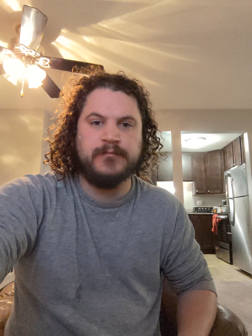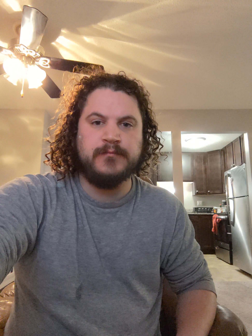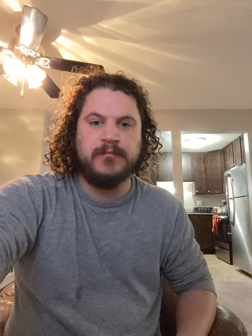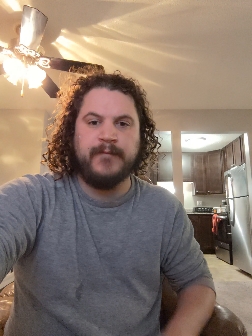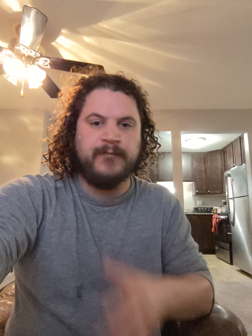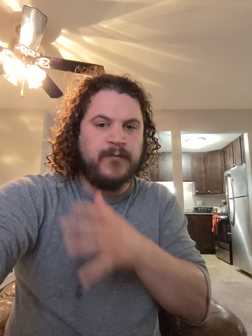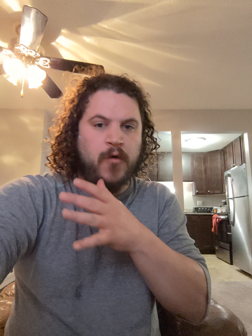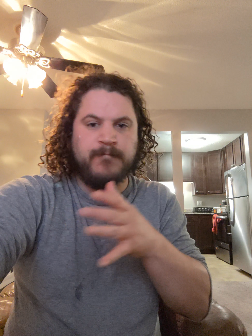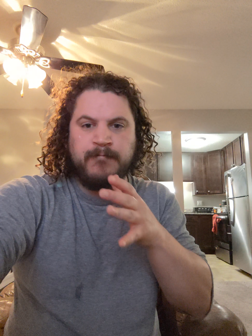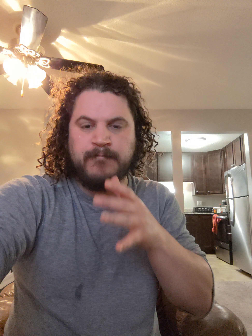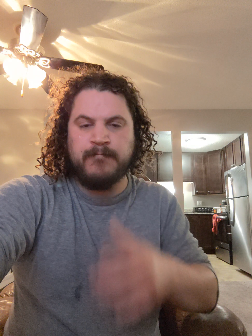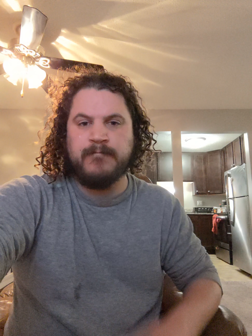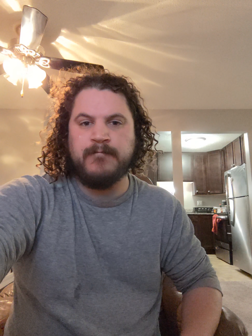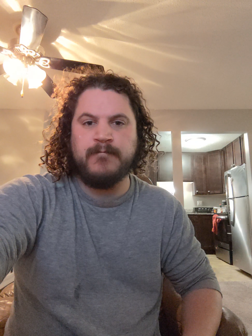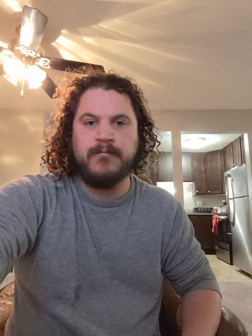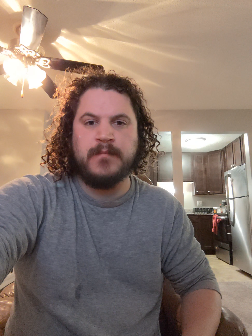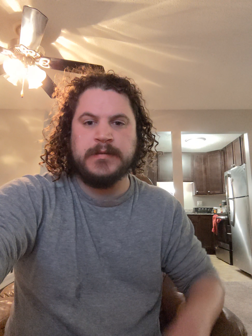farm